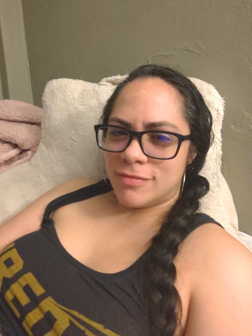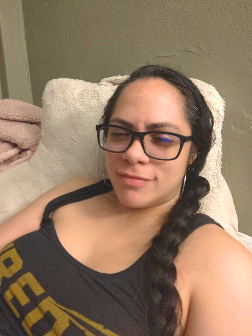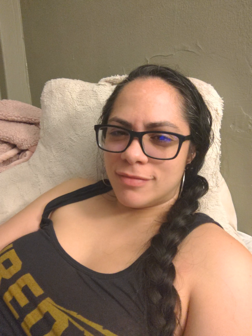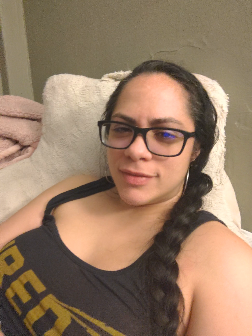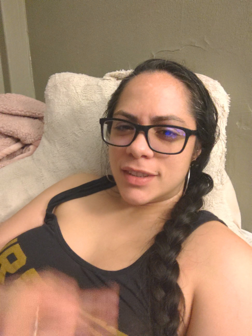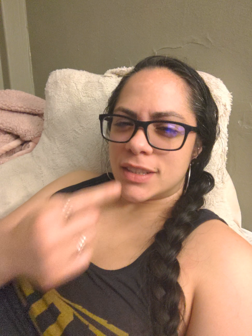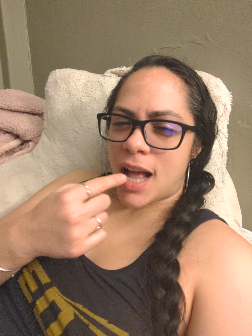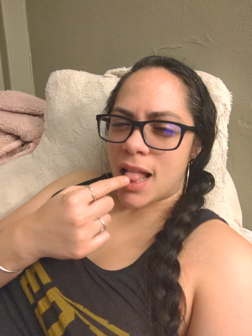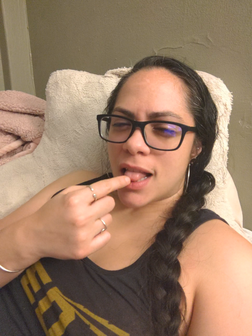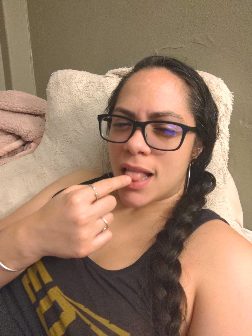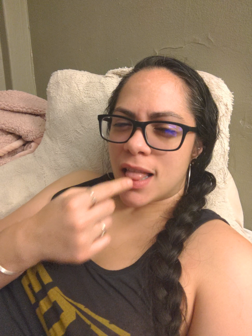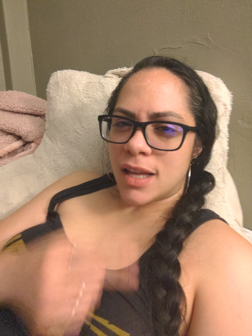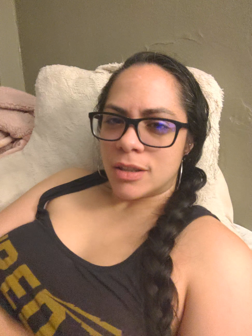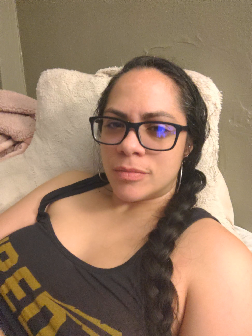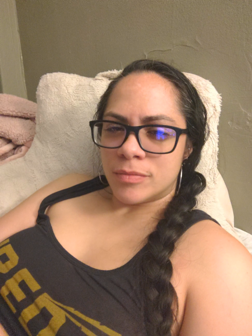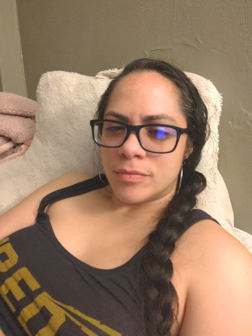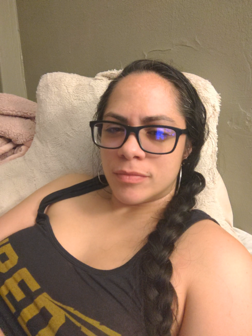tongue